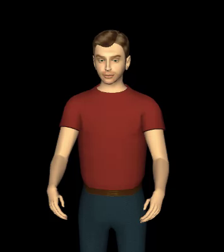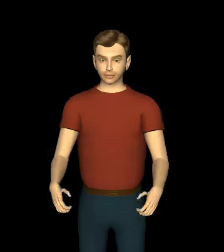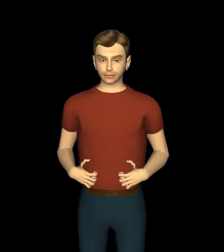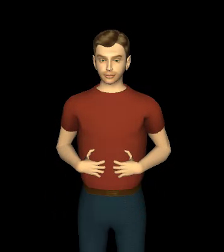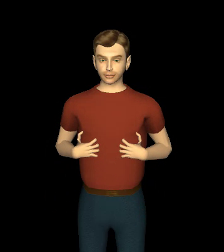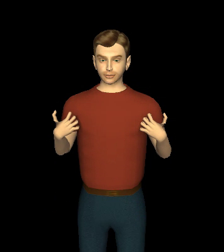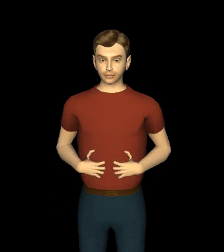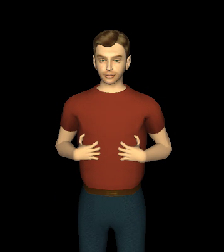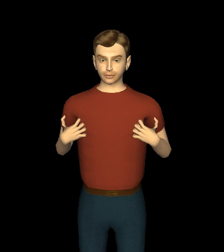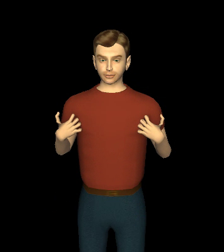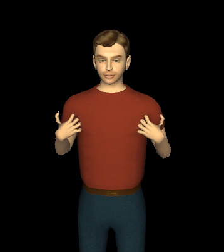غاضب